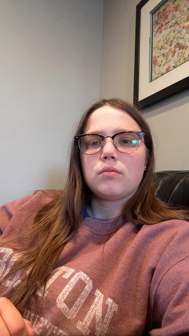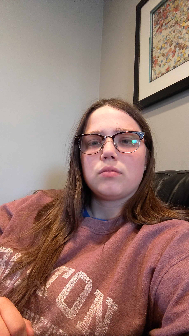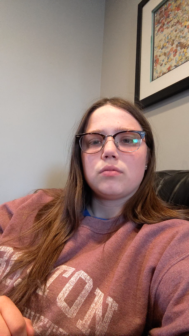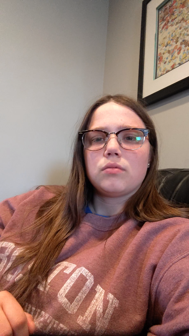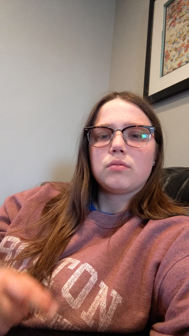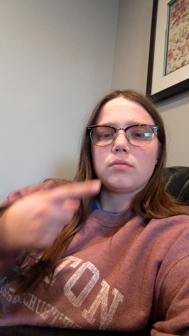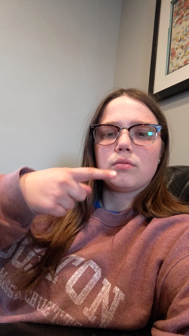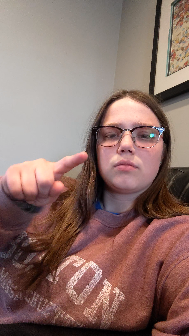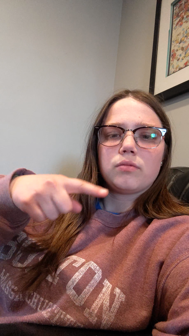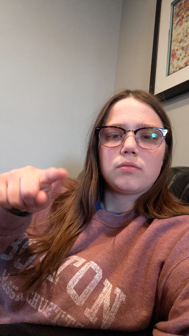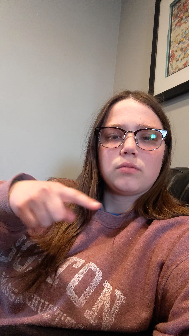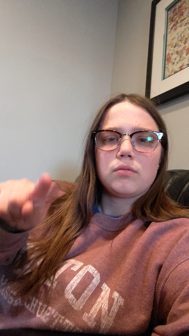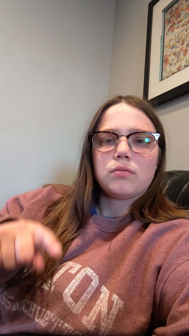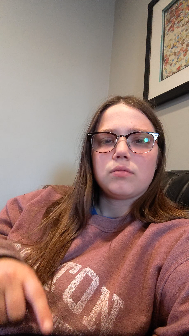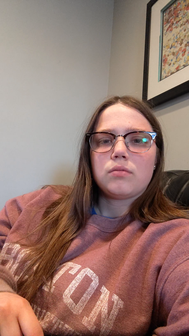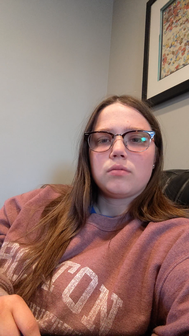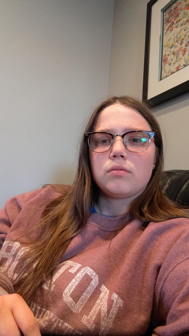knife